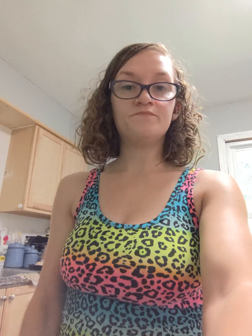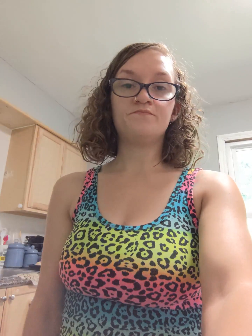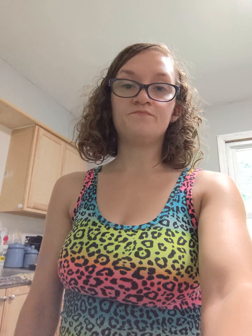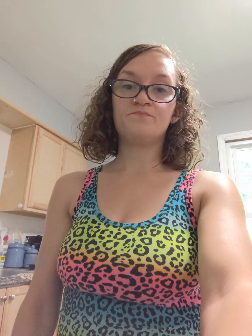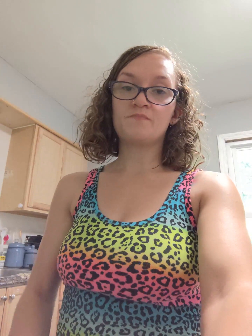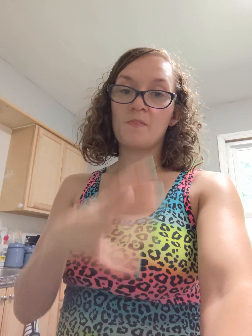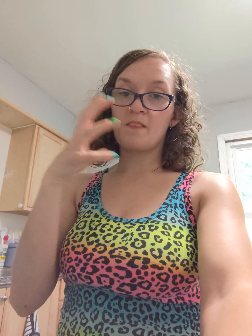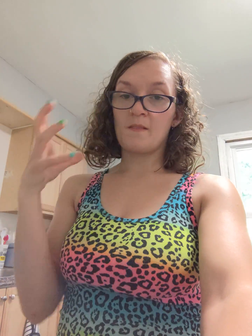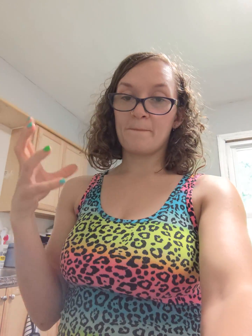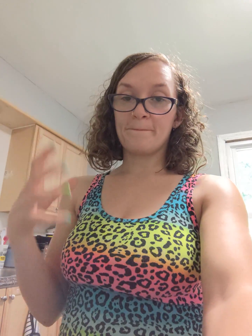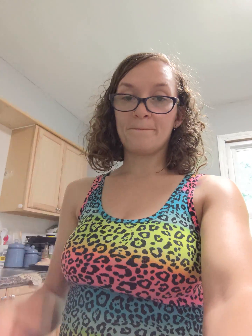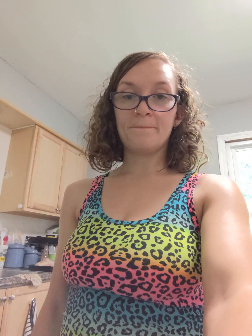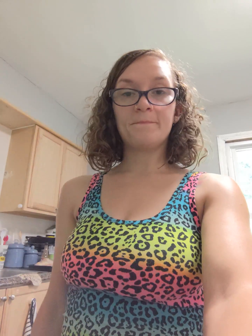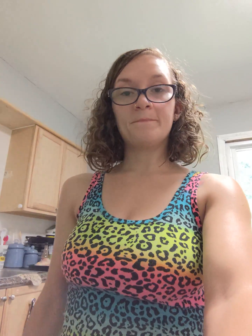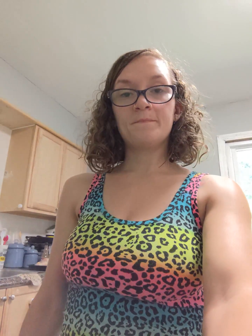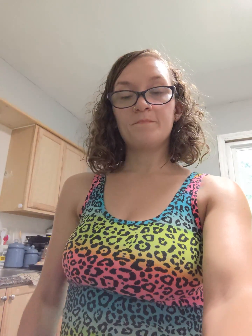a lot